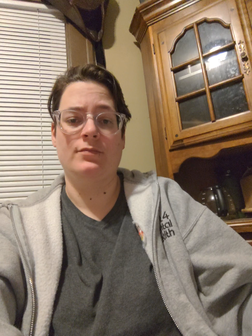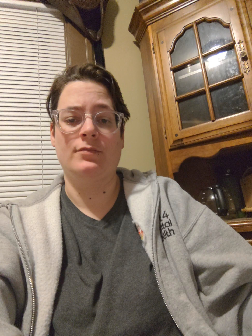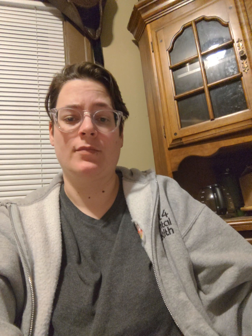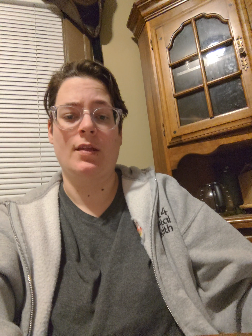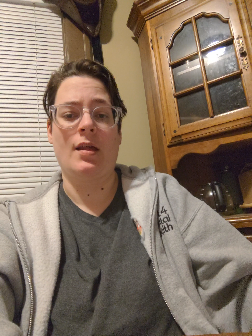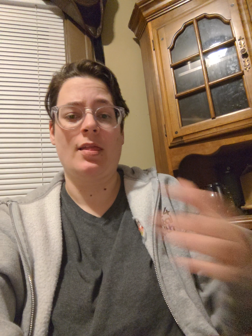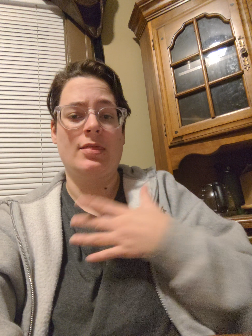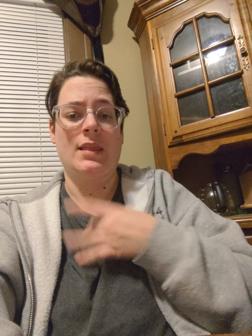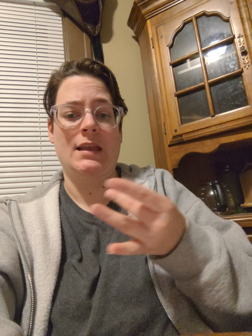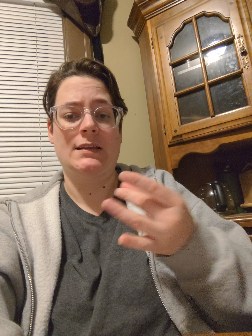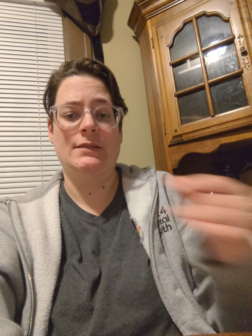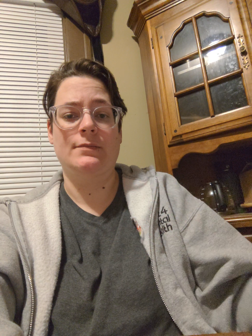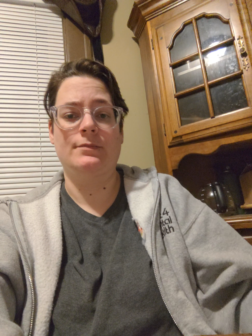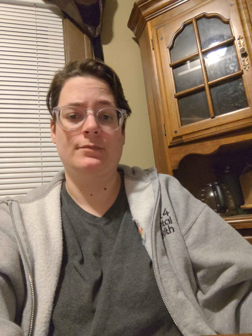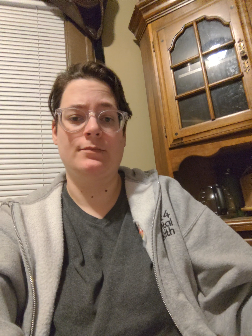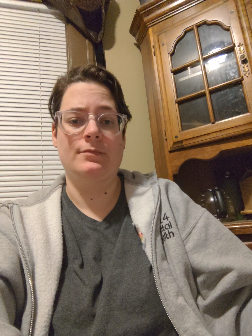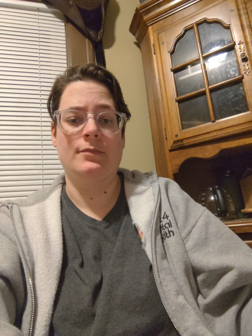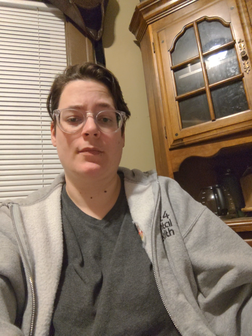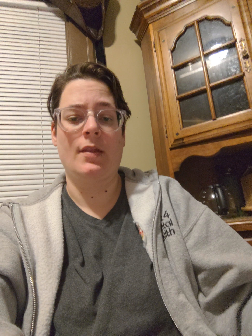like